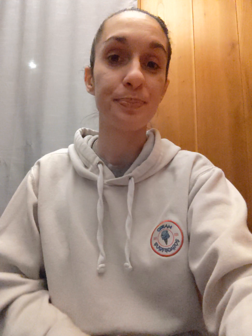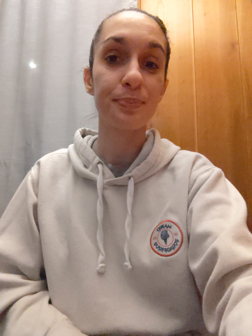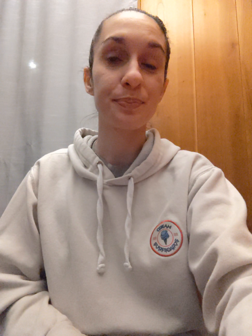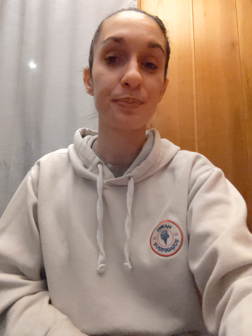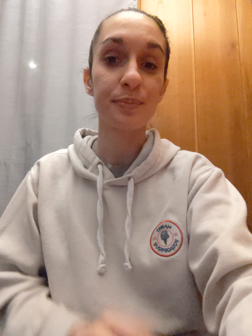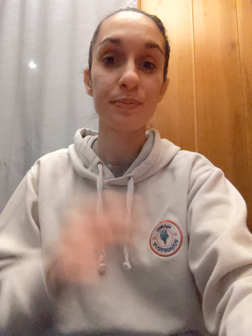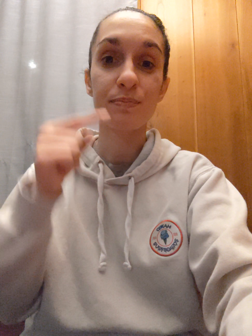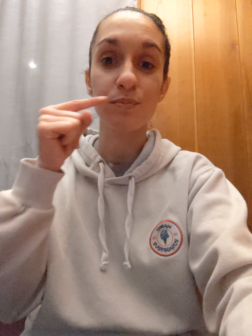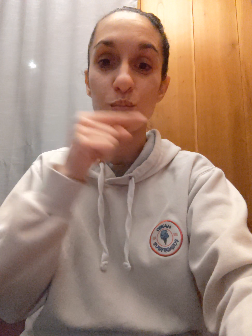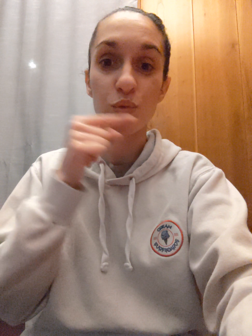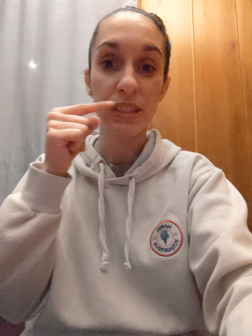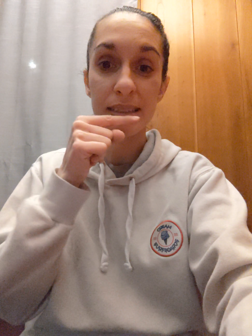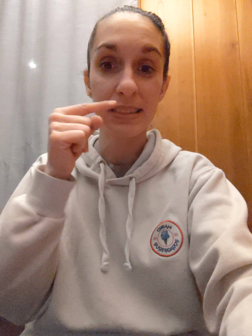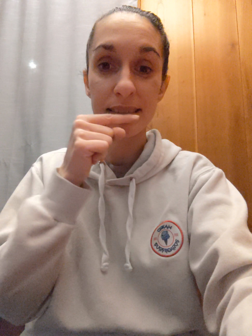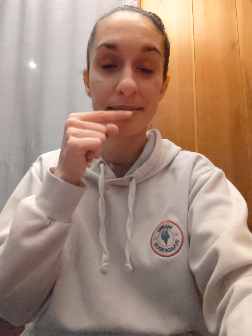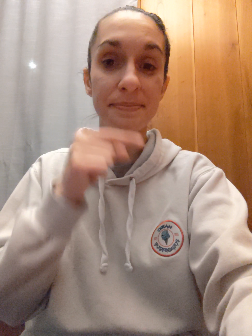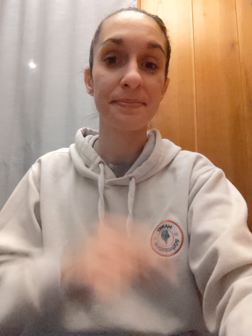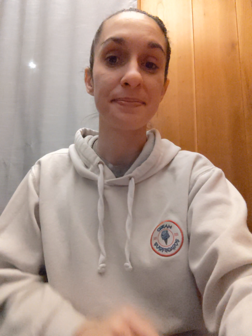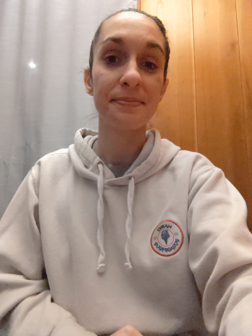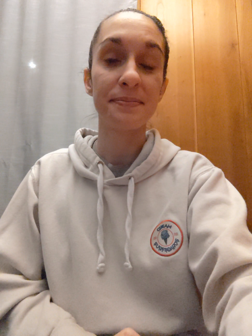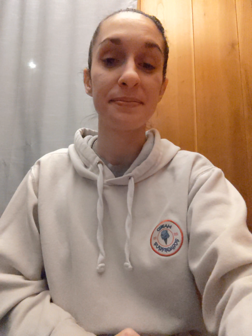toothbrush